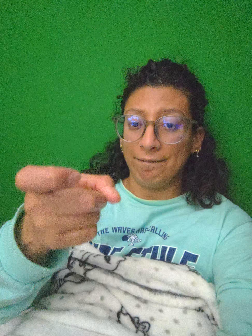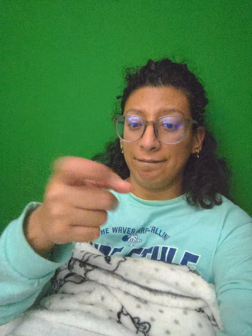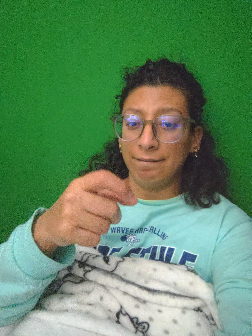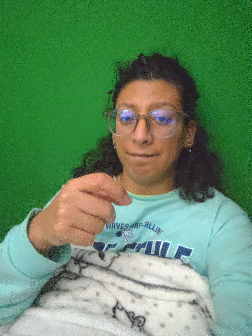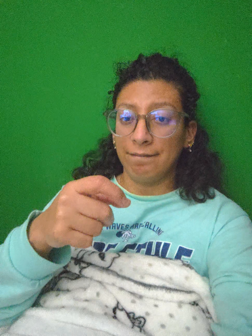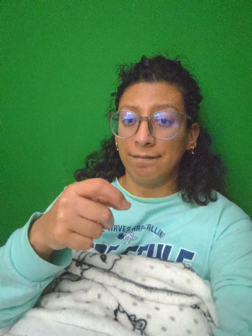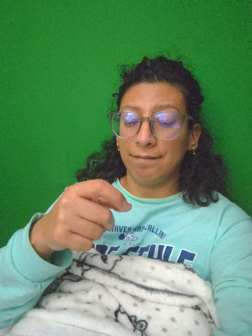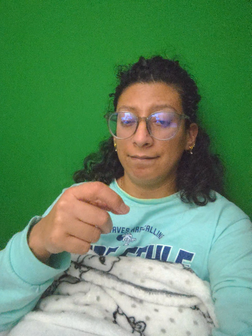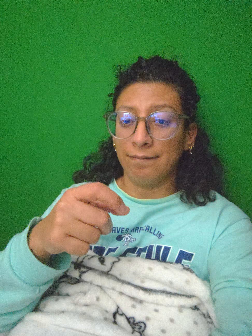give